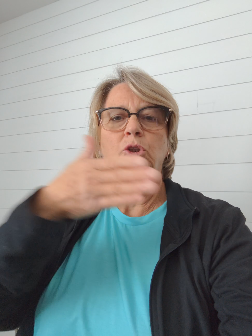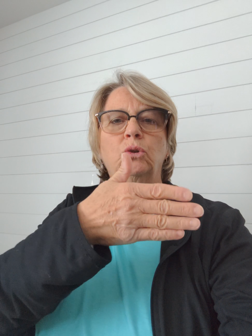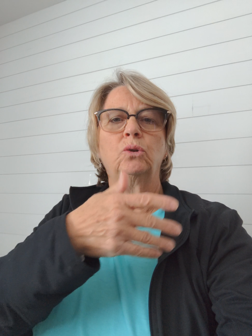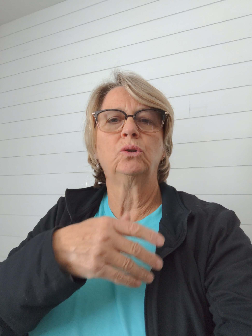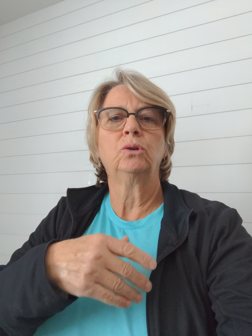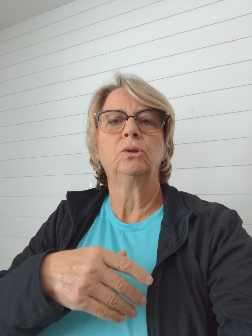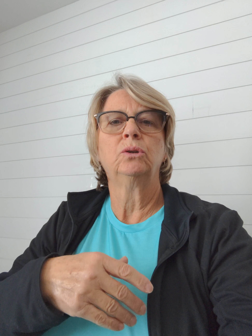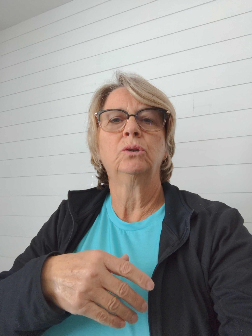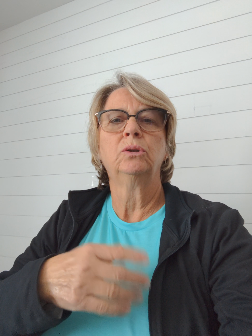fish